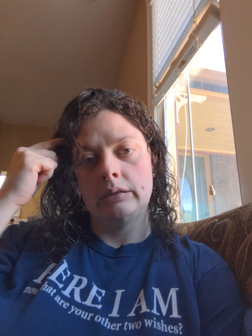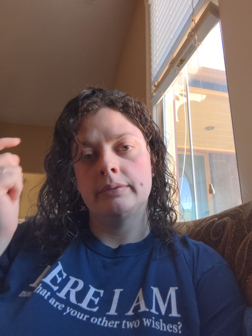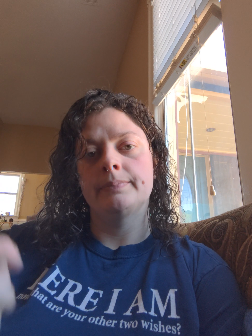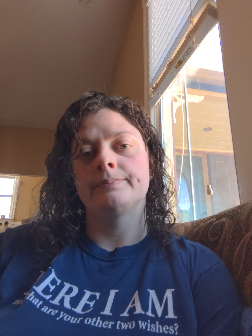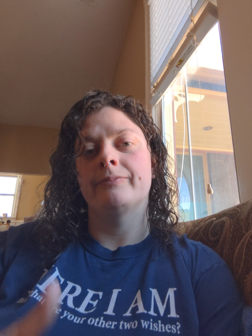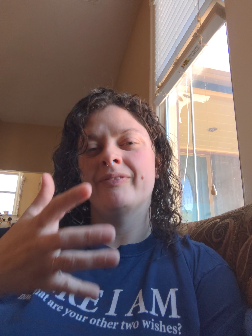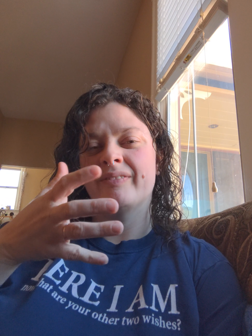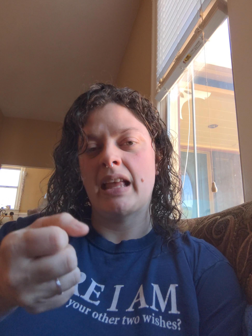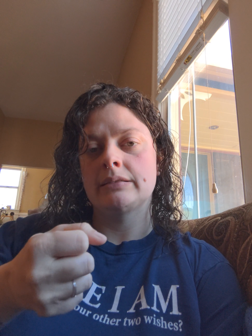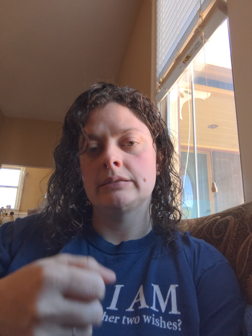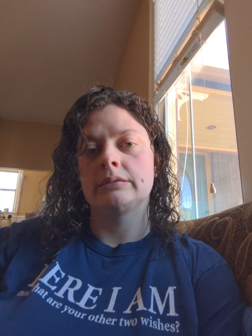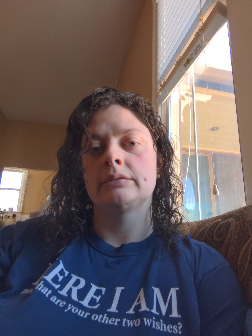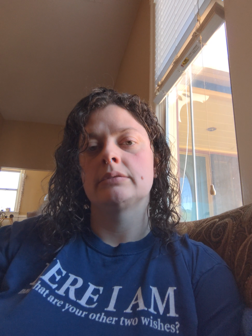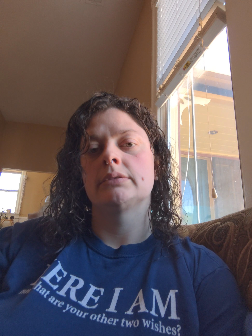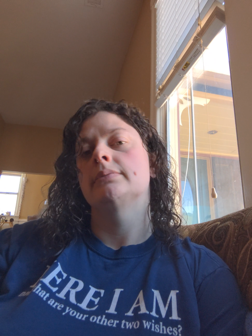fast